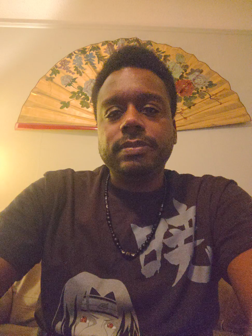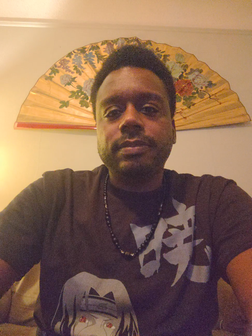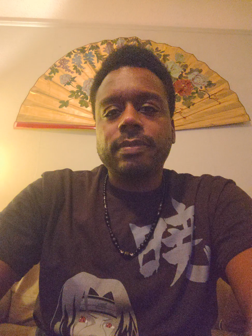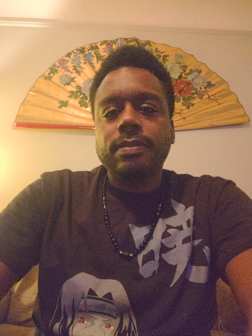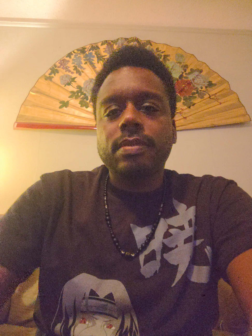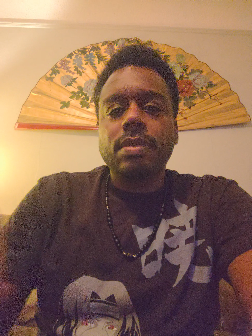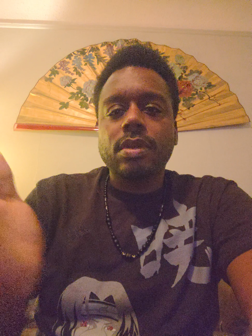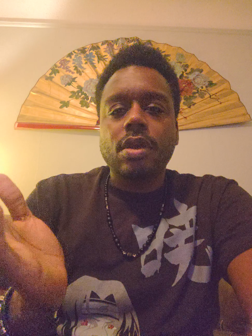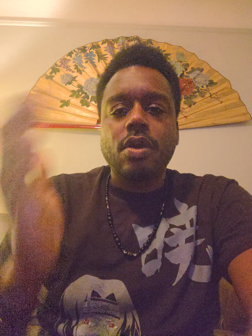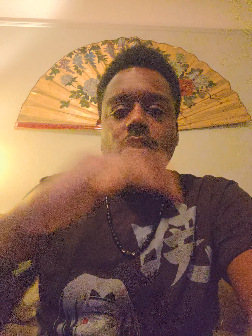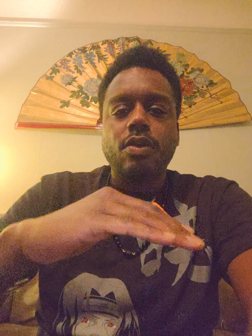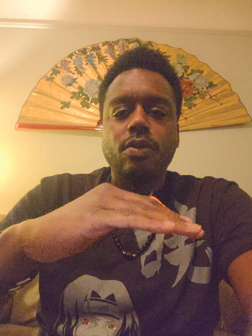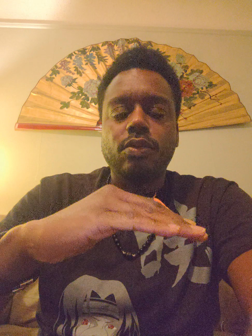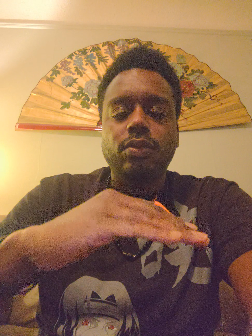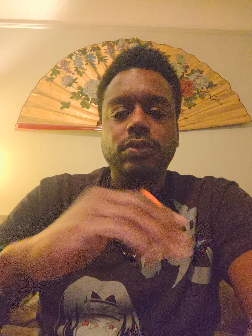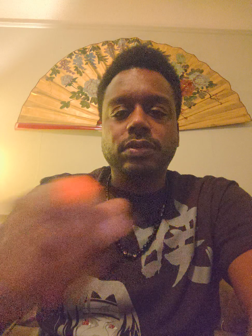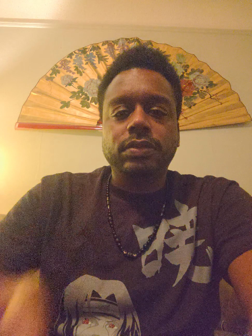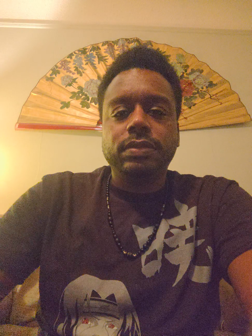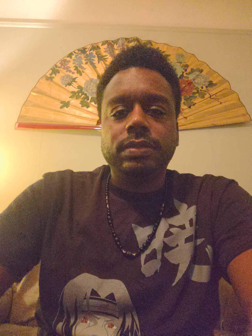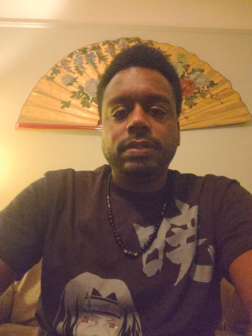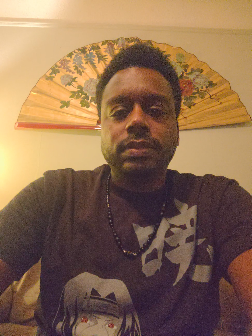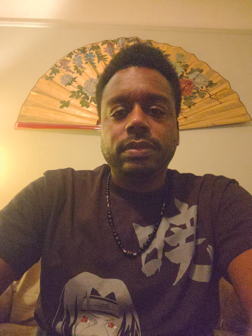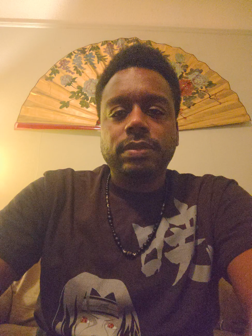on